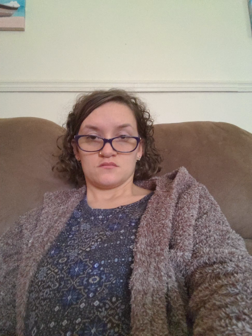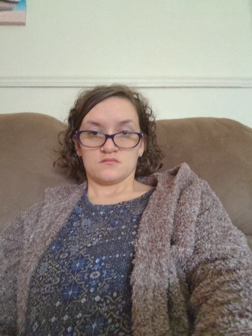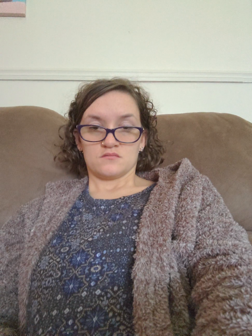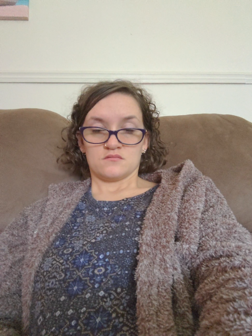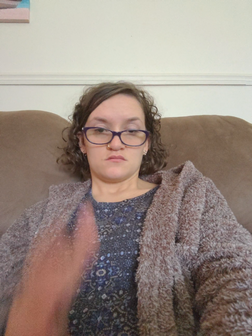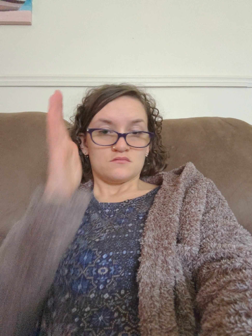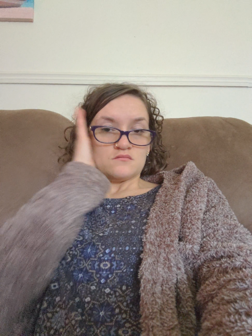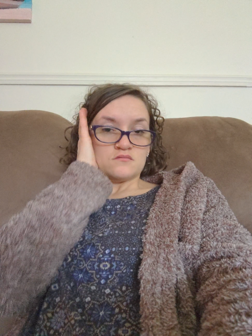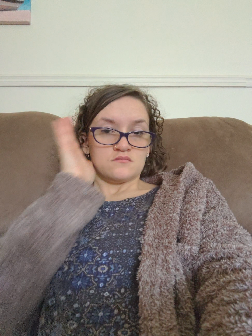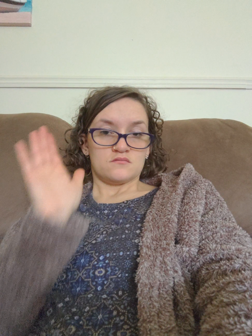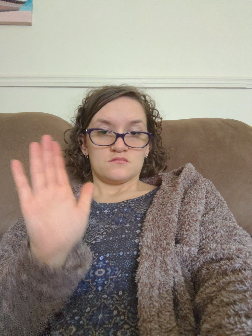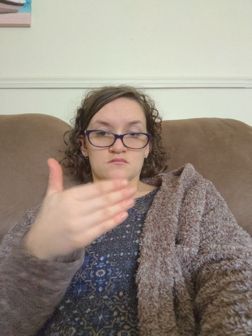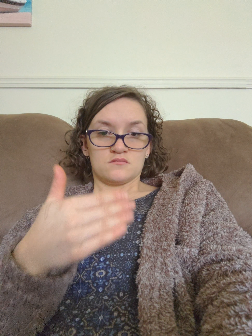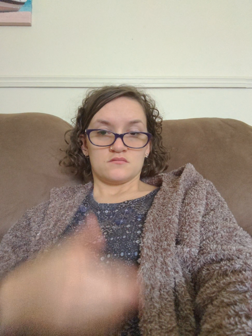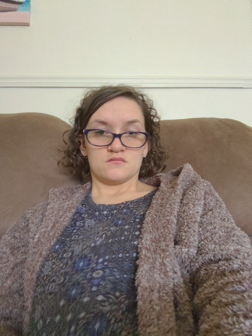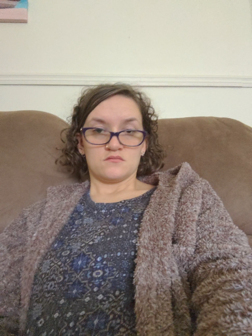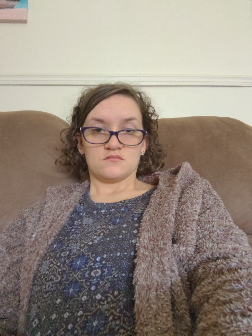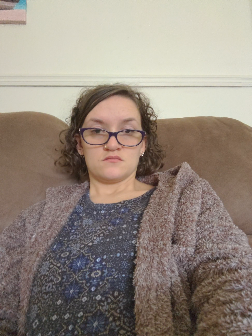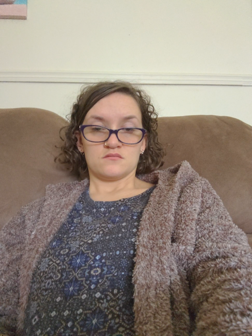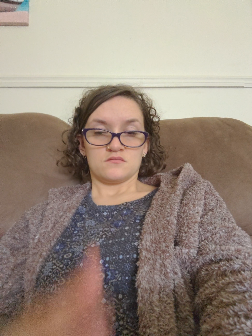bedroom